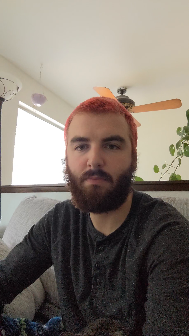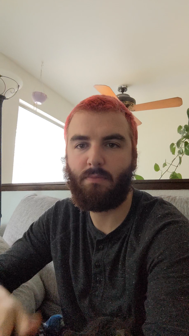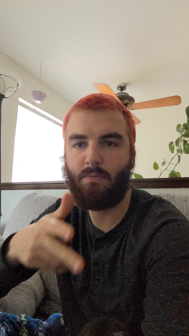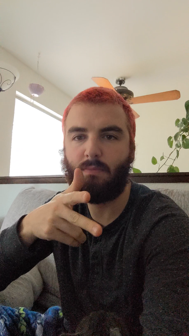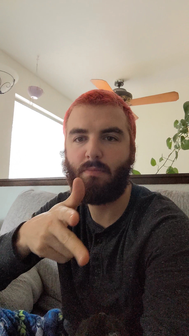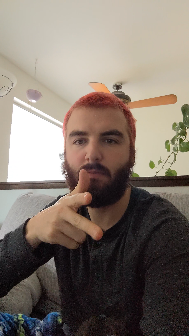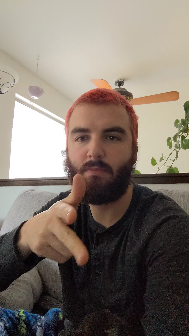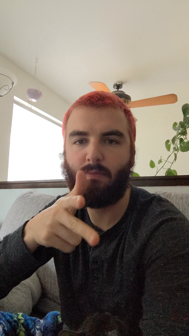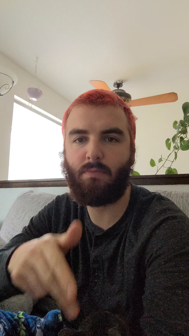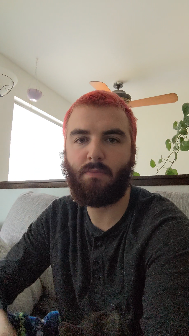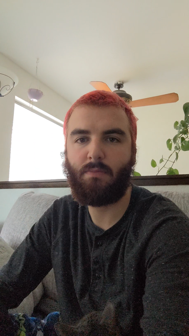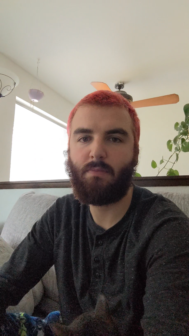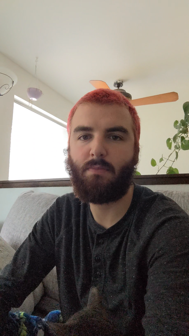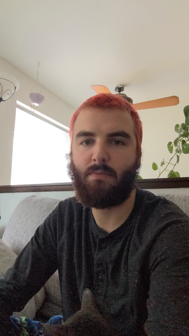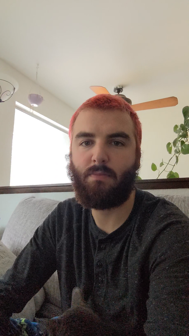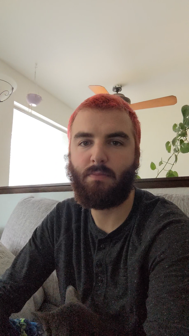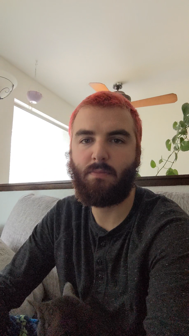garage